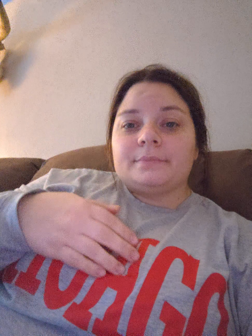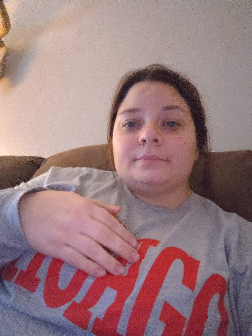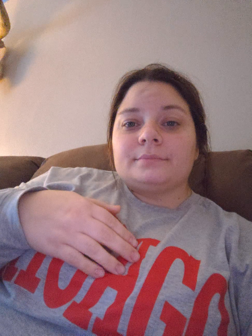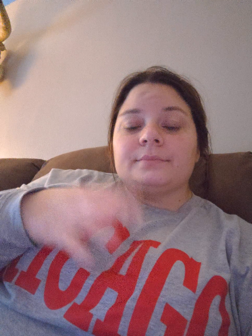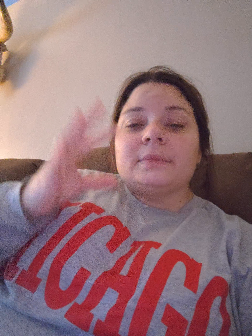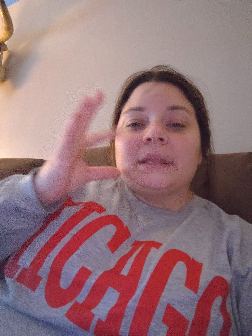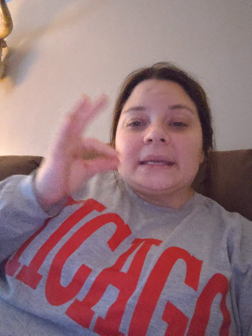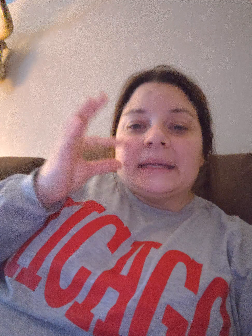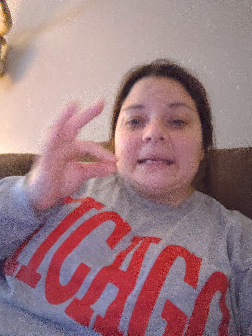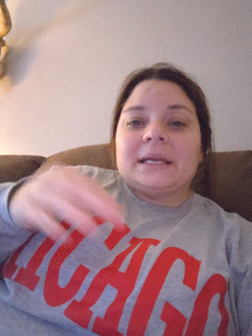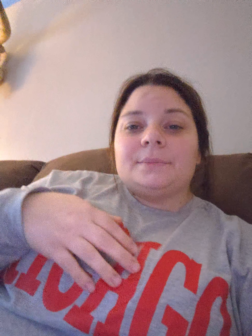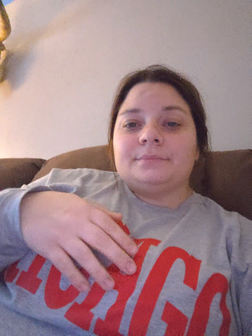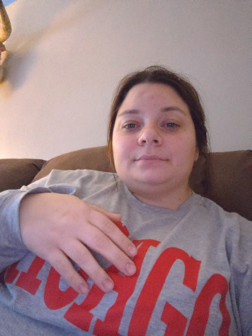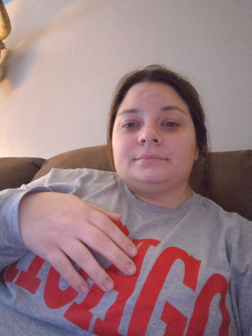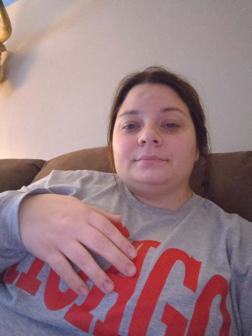kitty